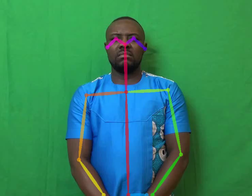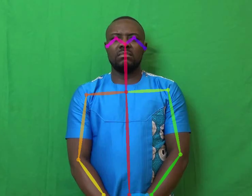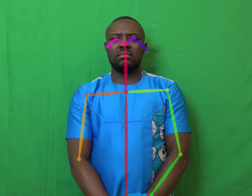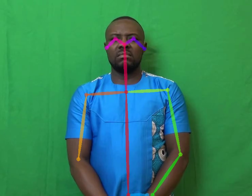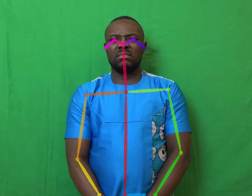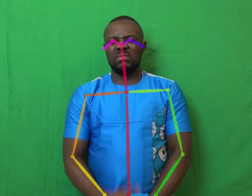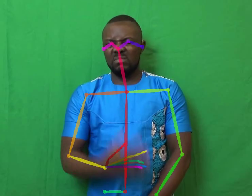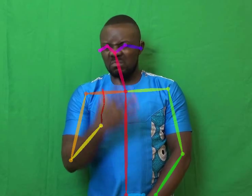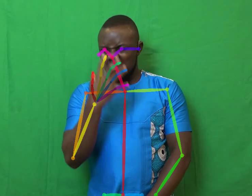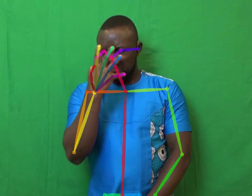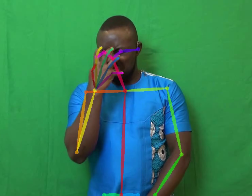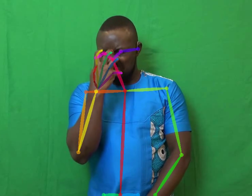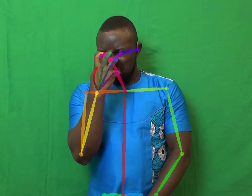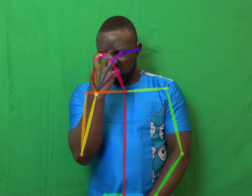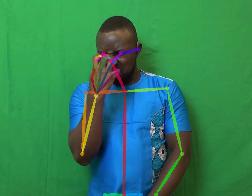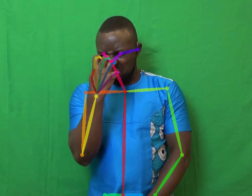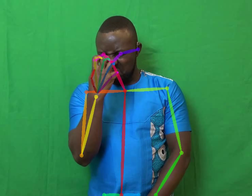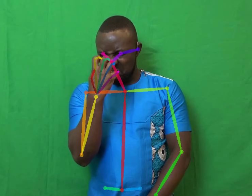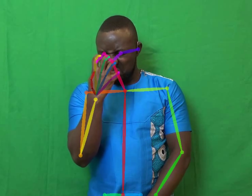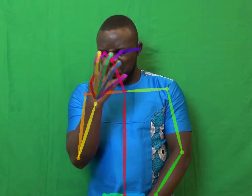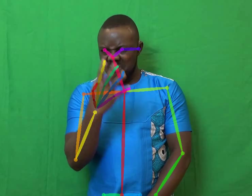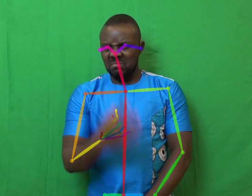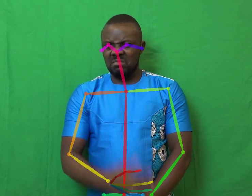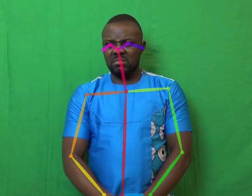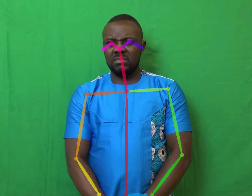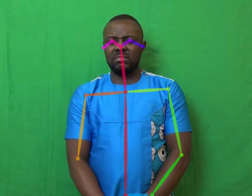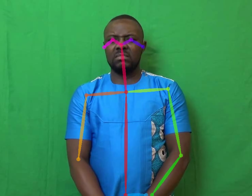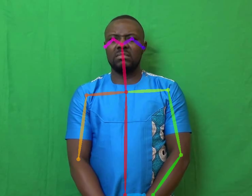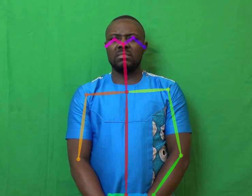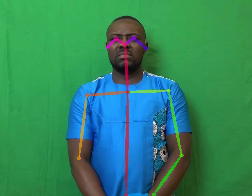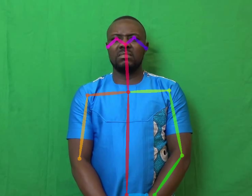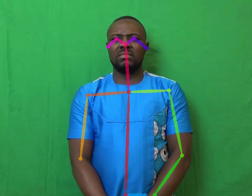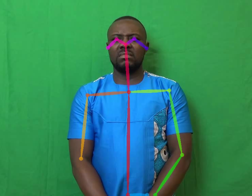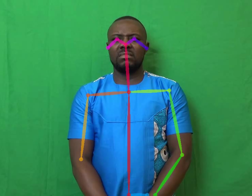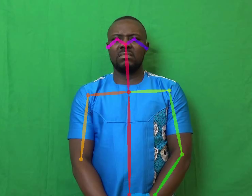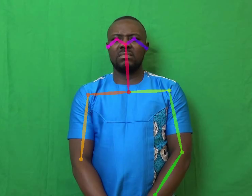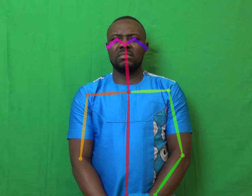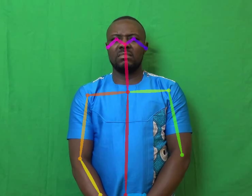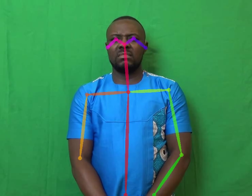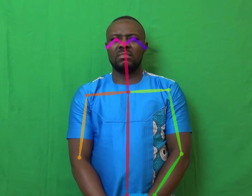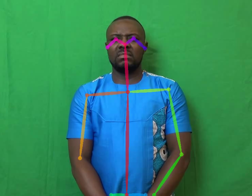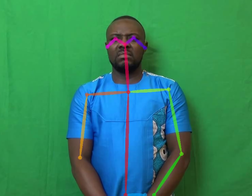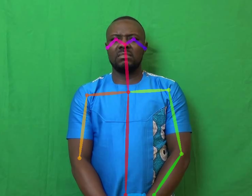mad or grumpy